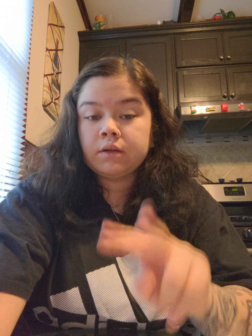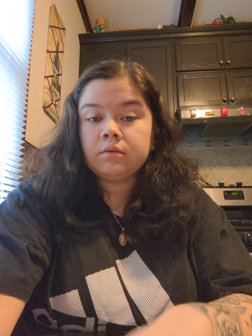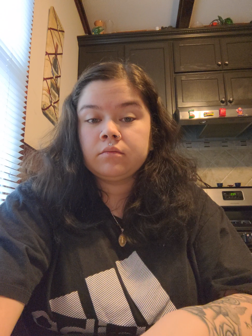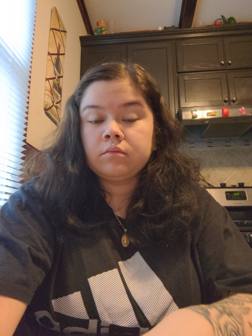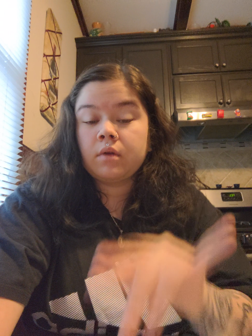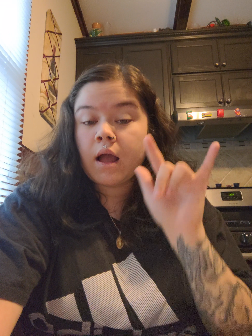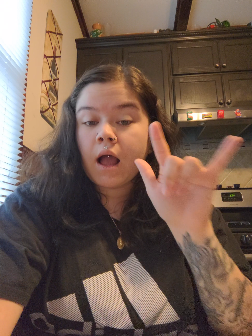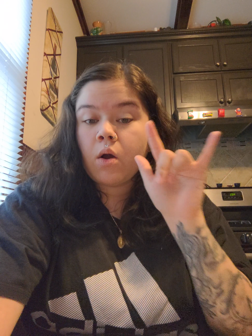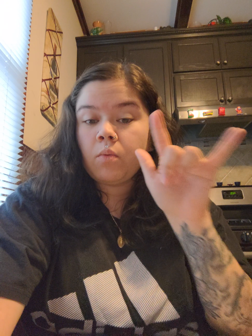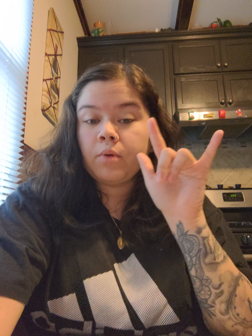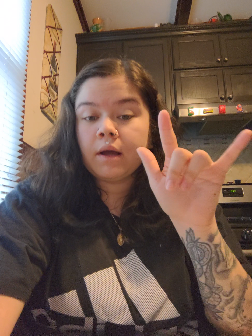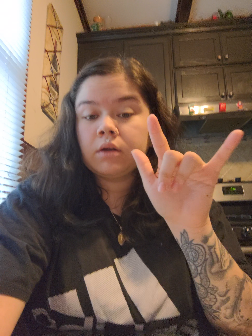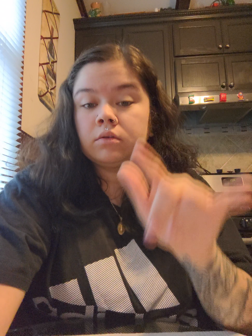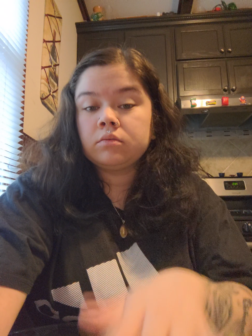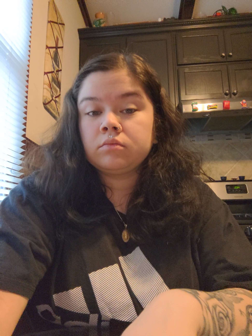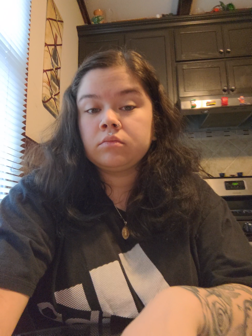airplane